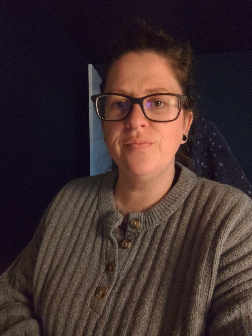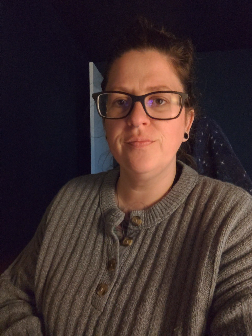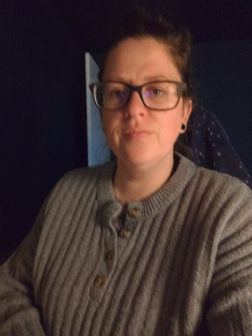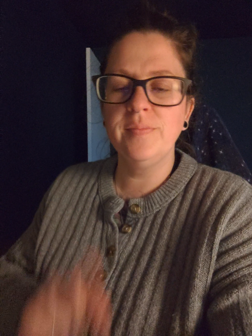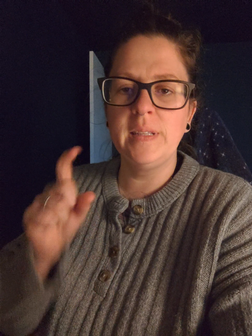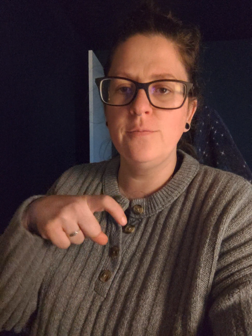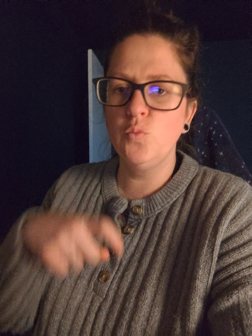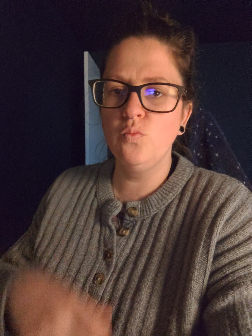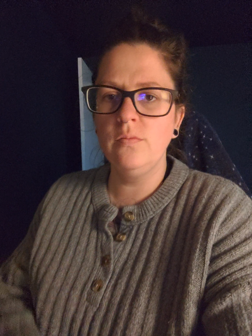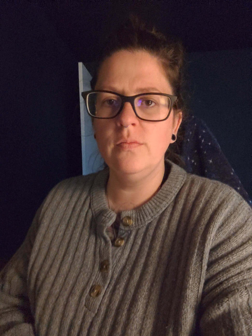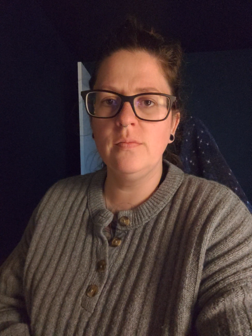have to